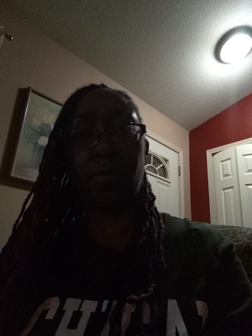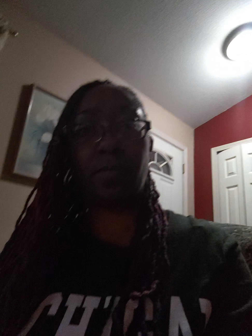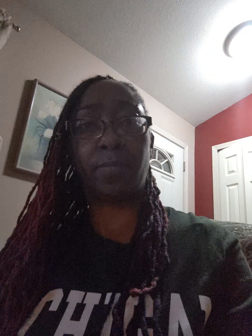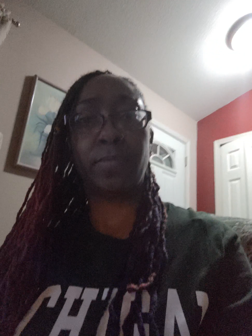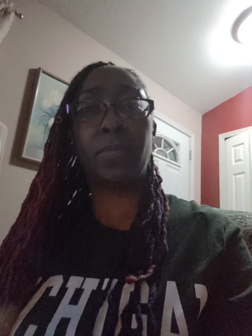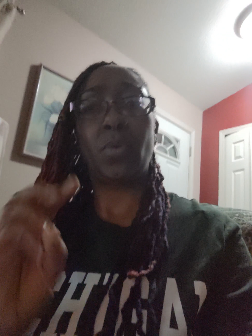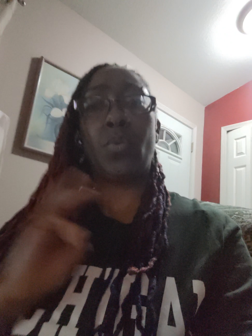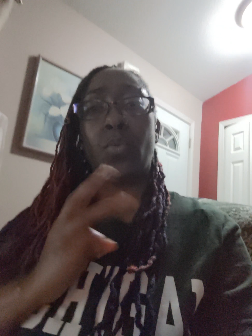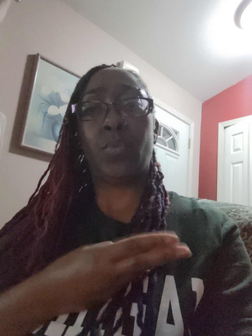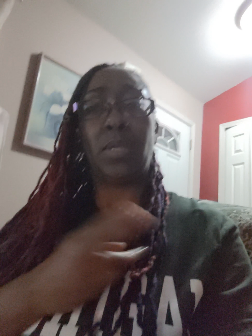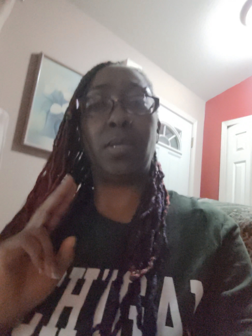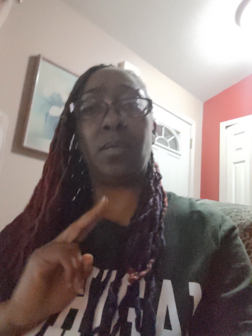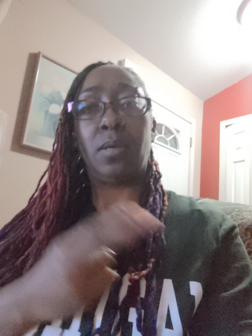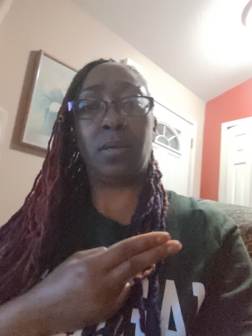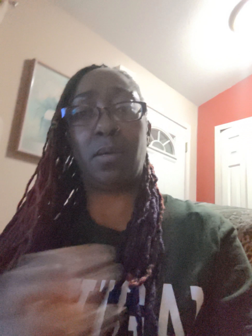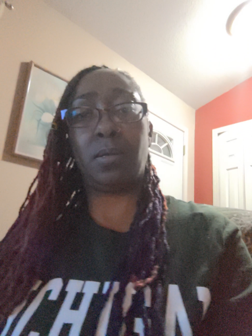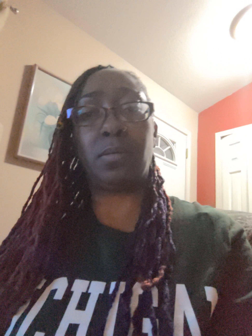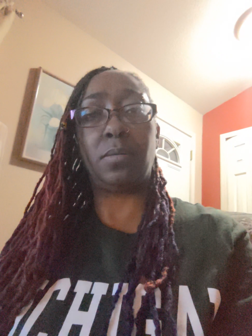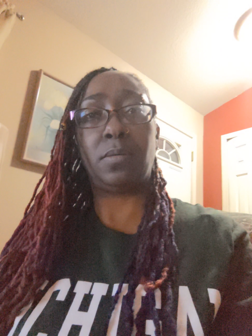we